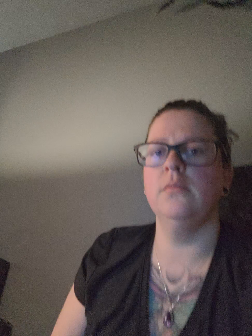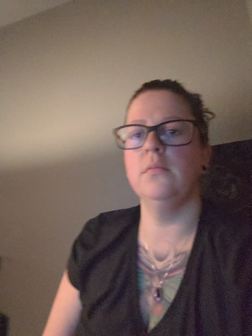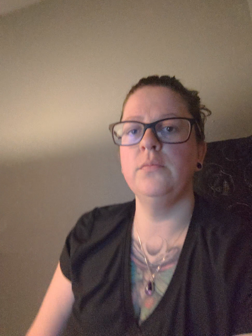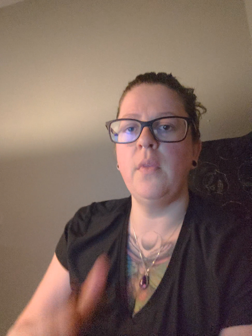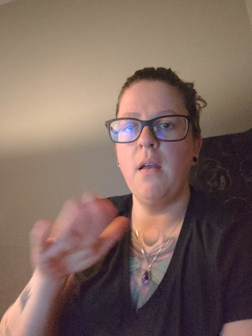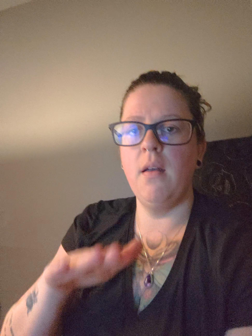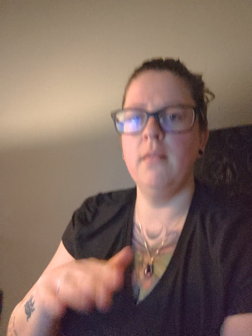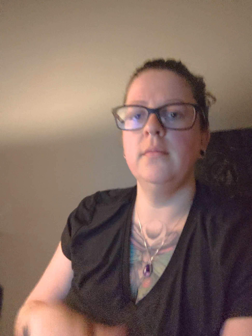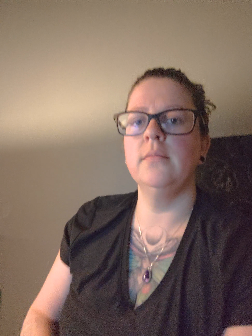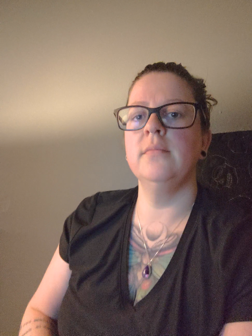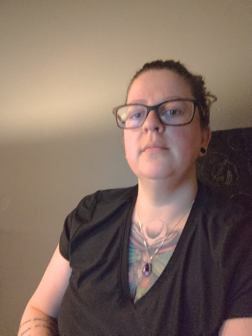on